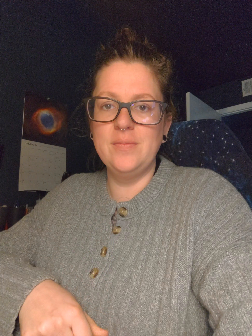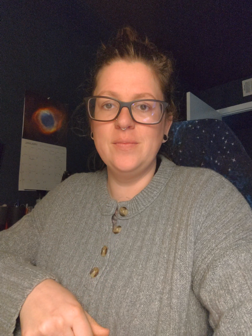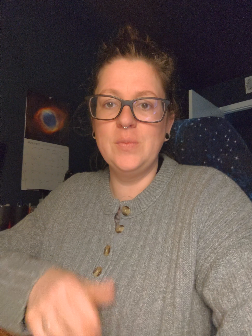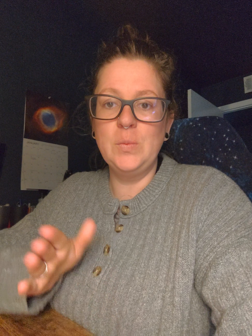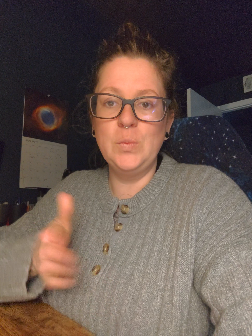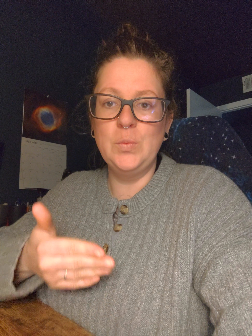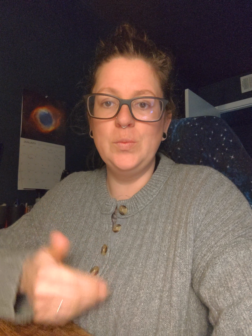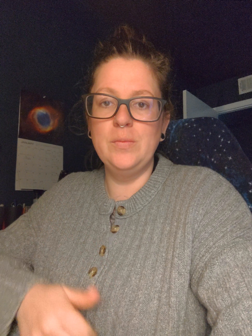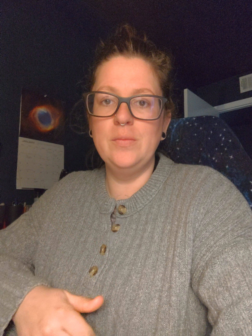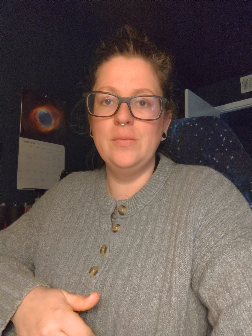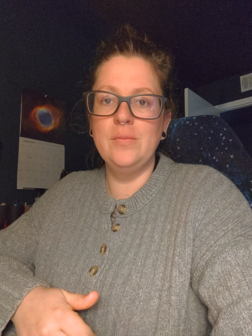room